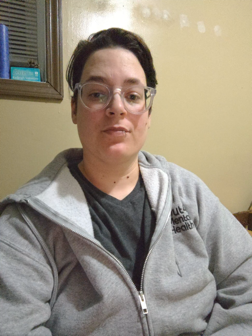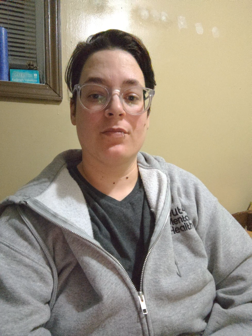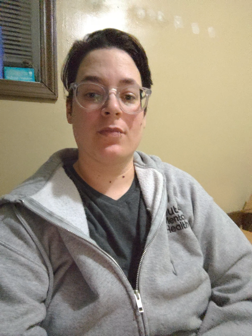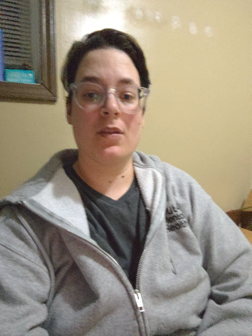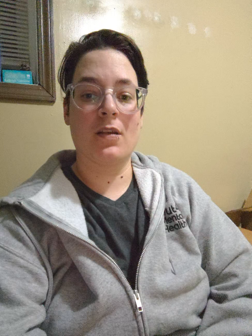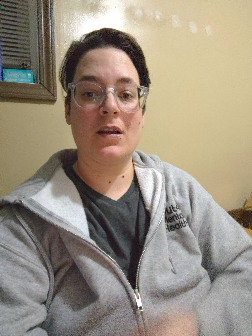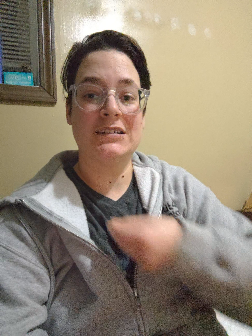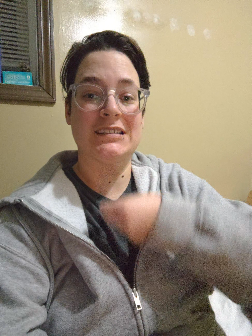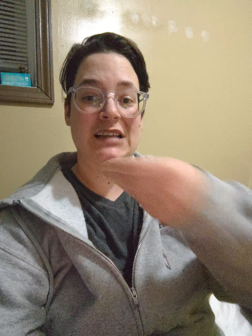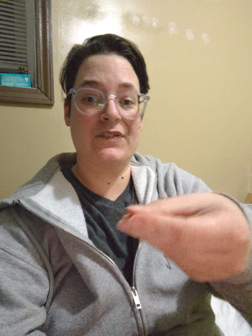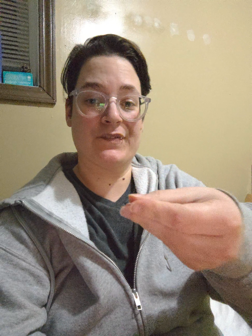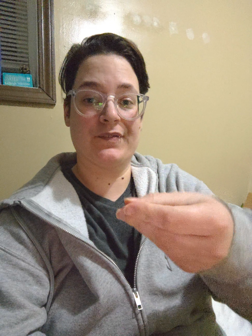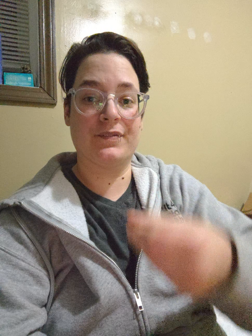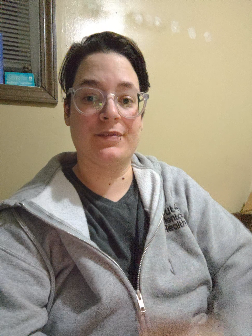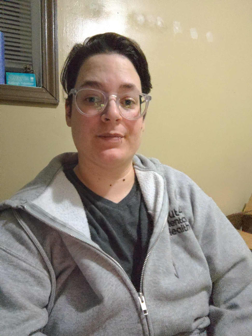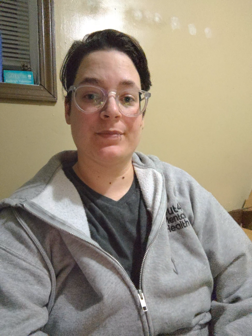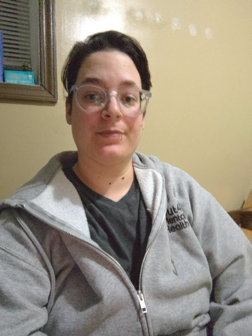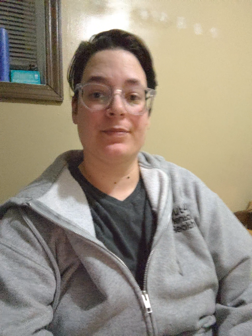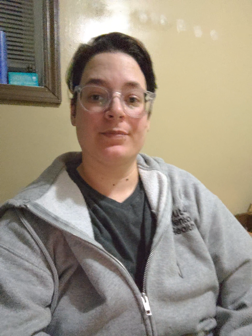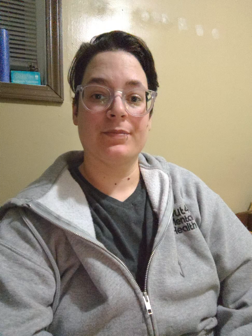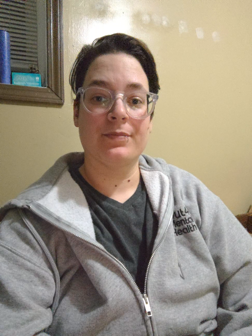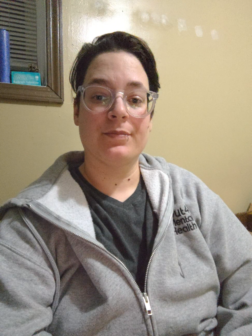give